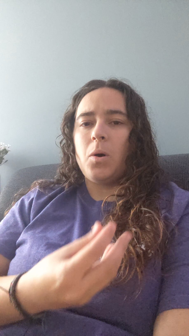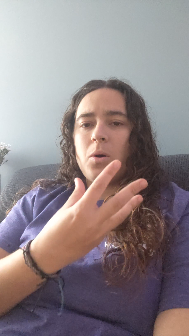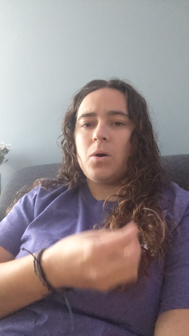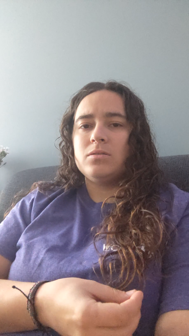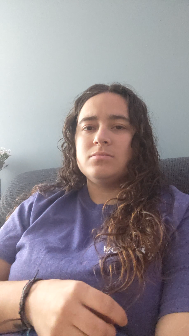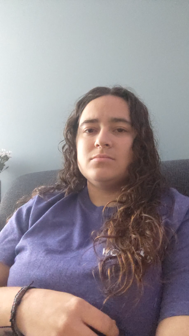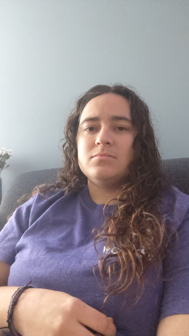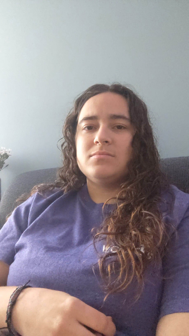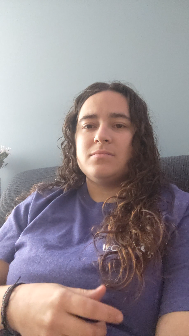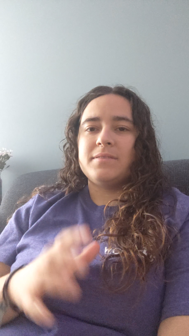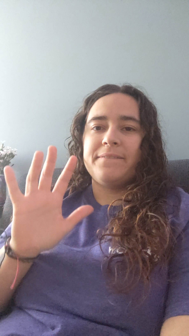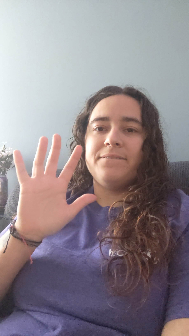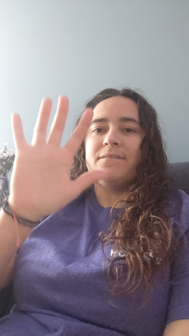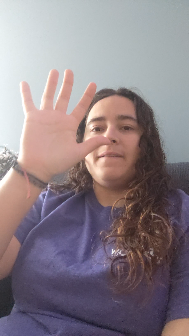give me five